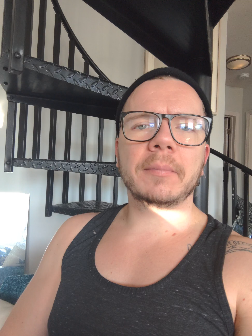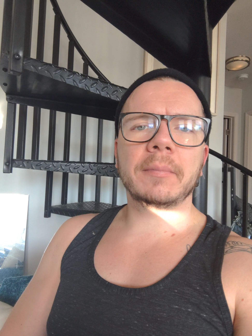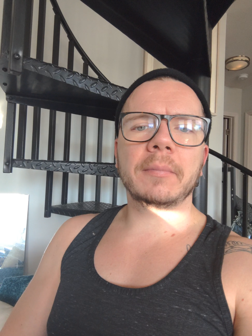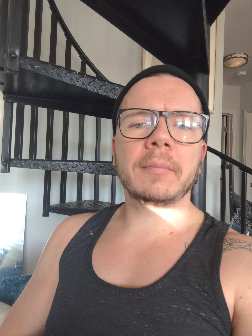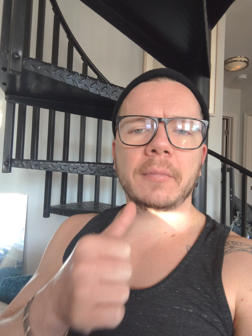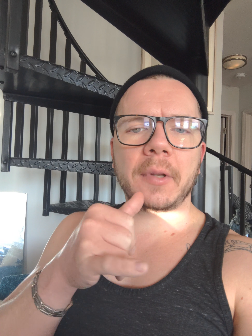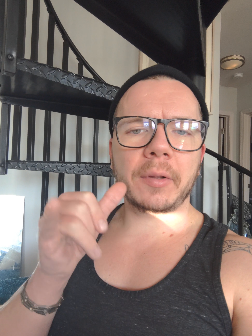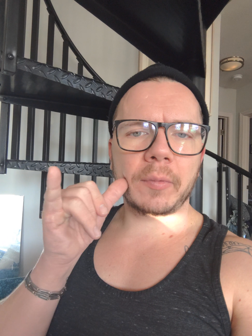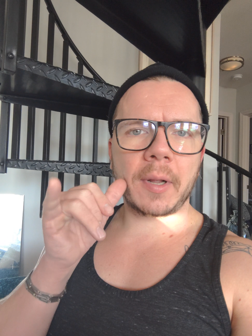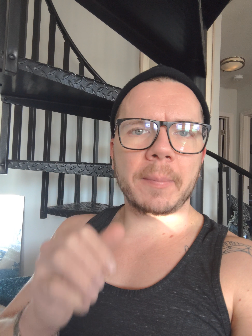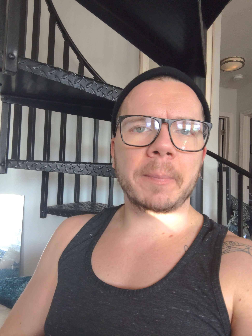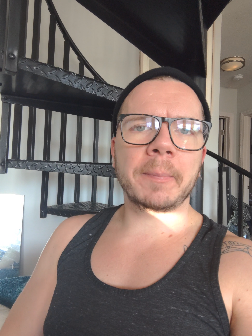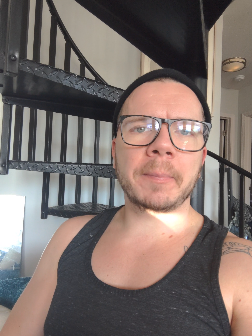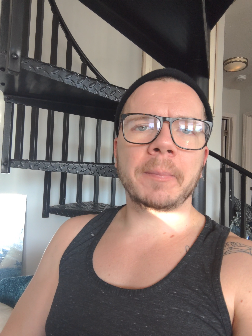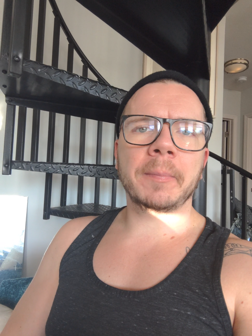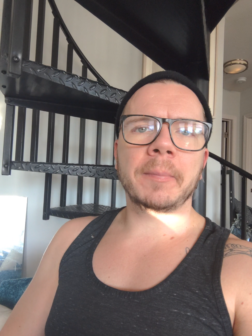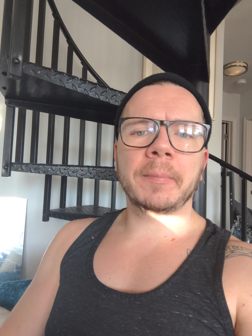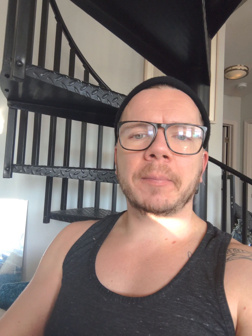yesterday